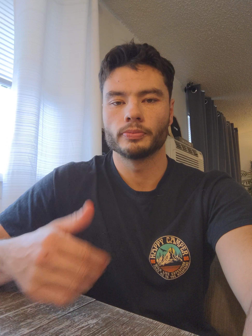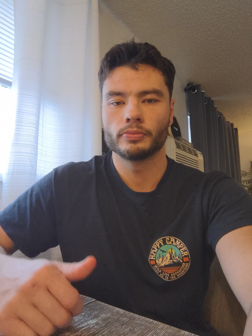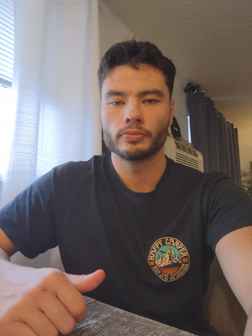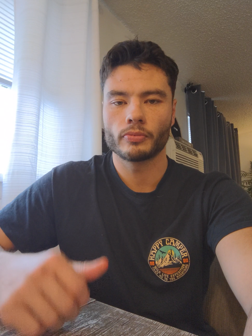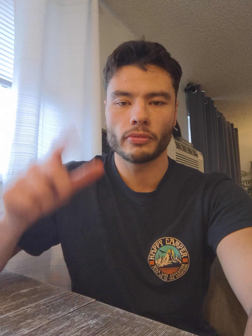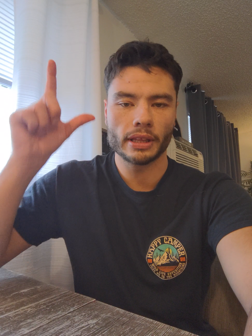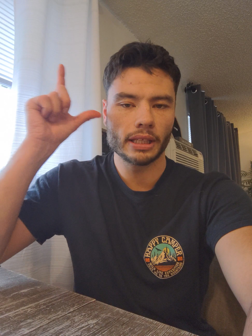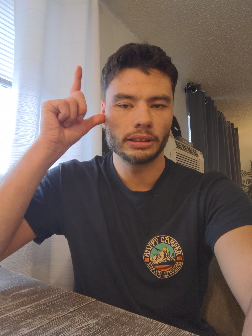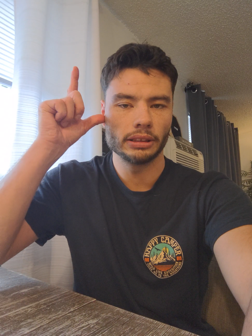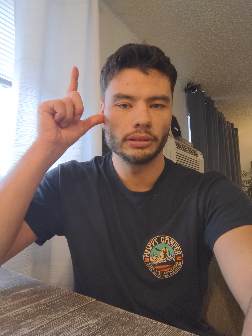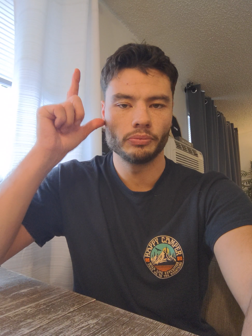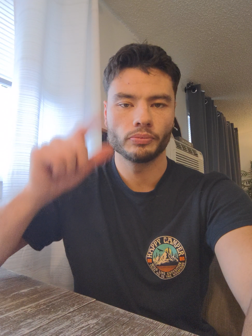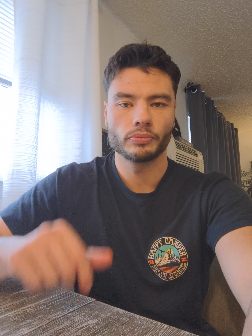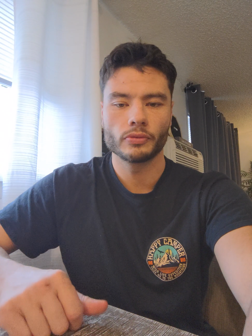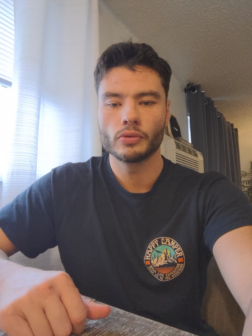listen